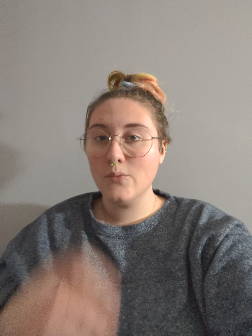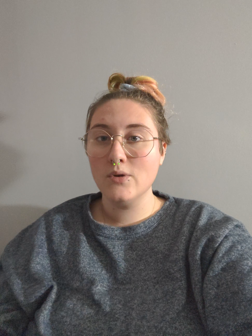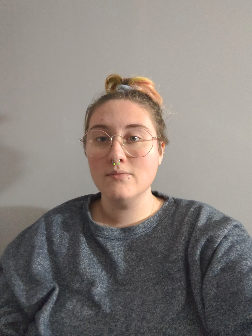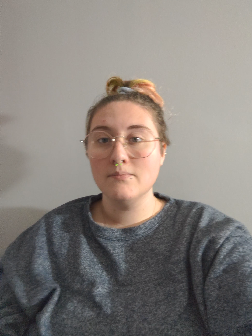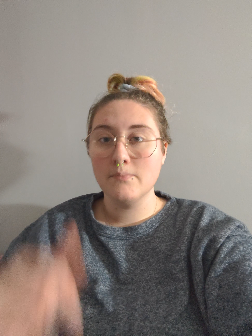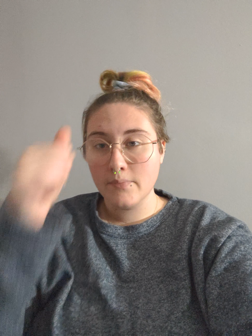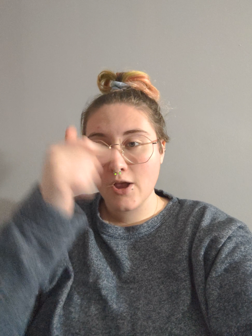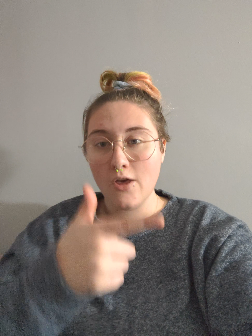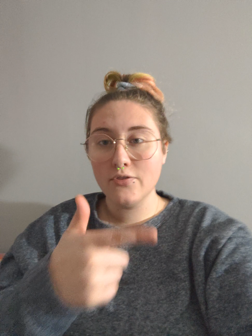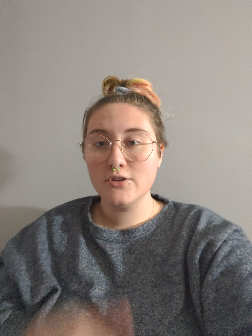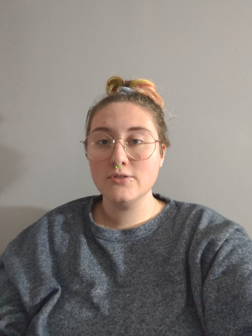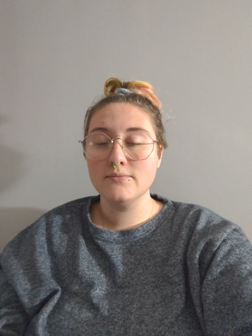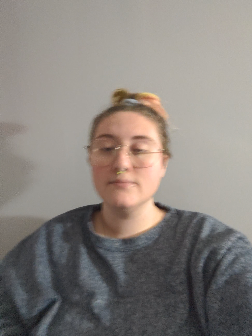brother